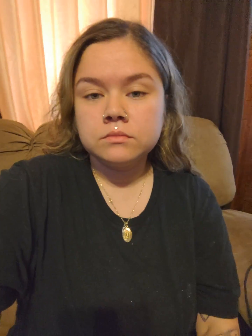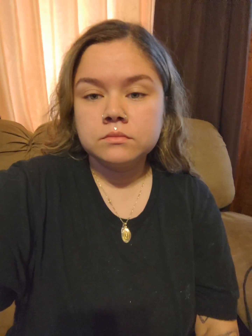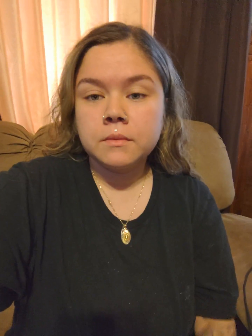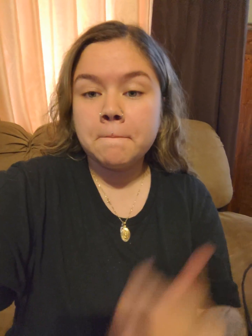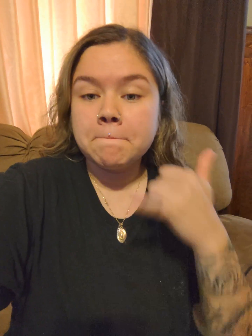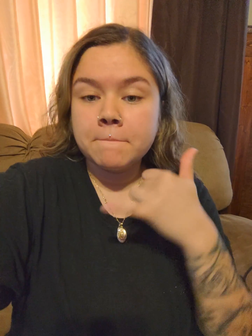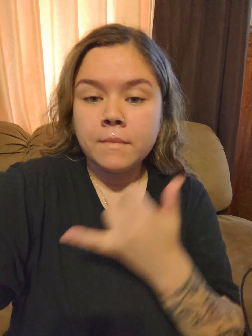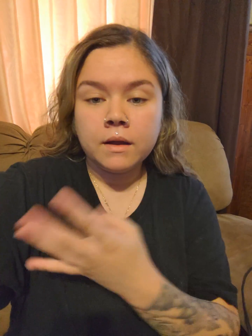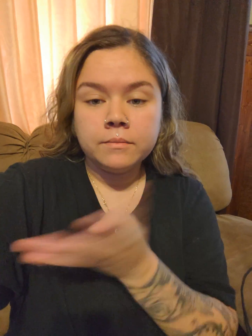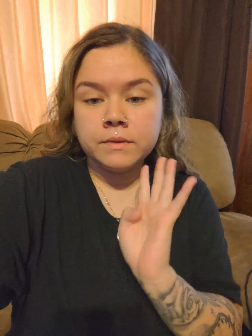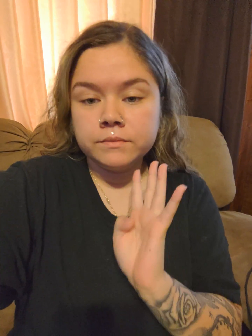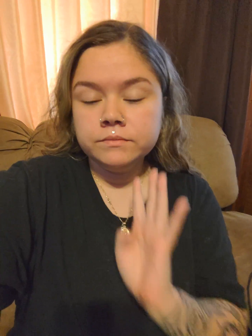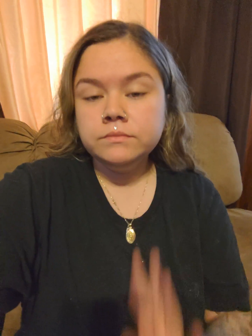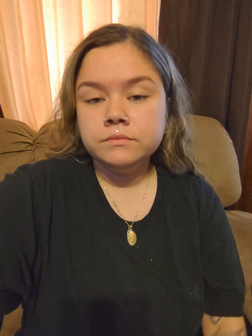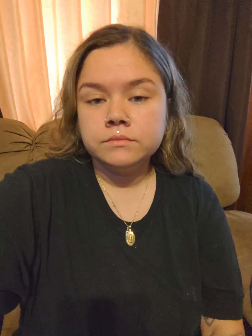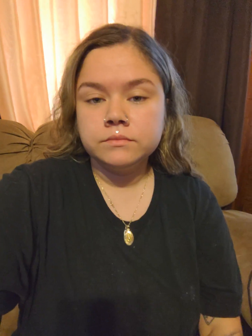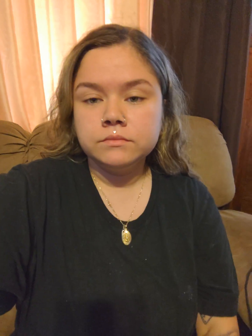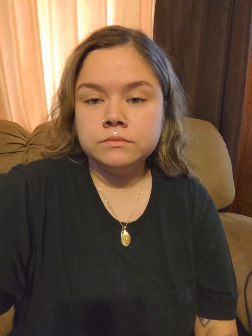playpen